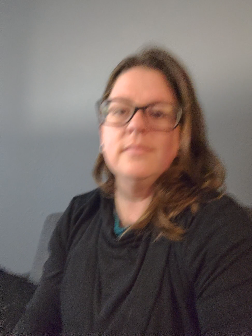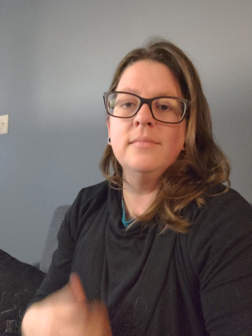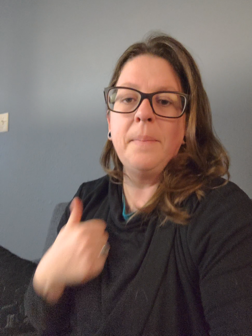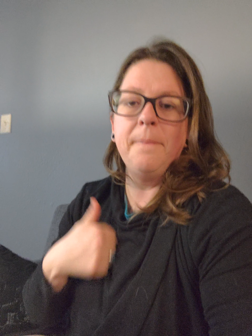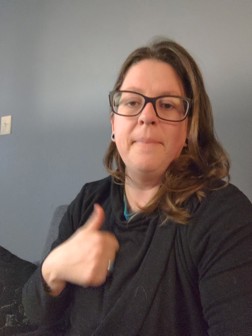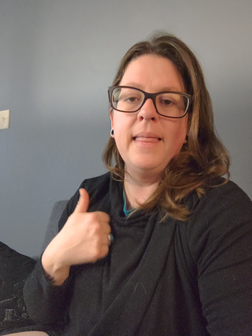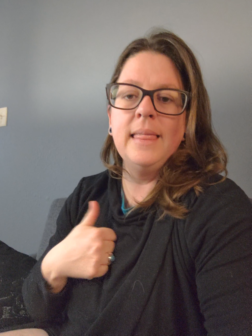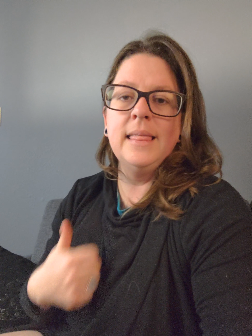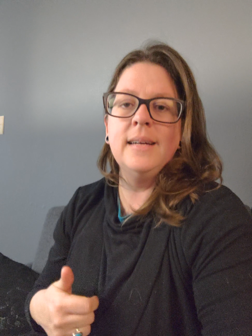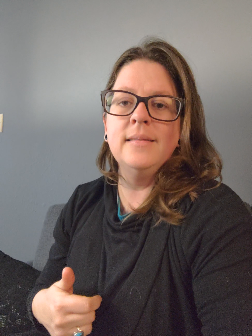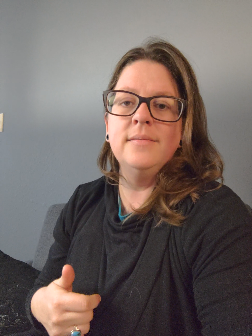bath